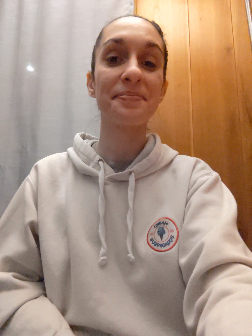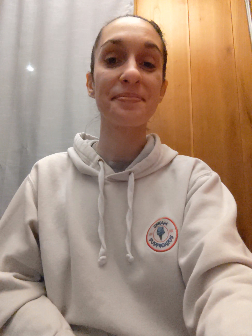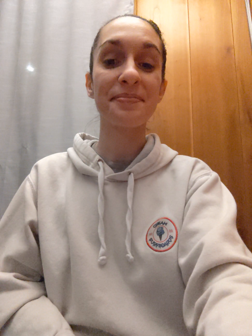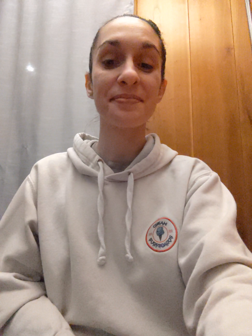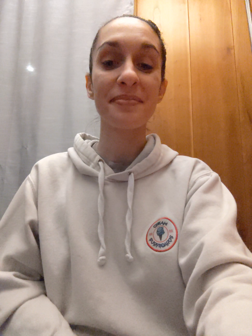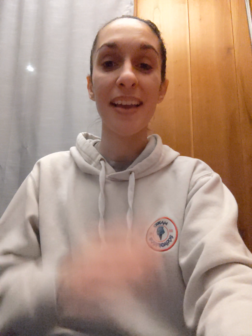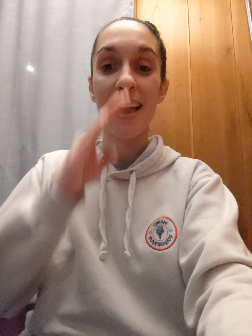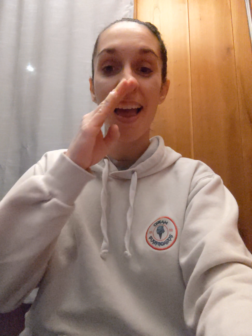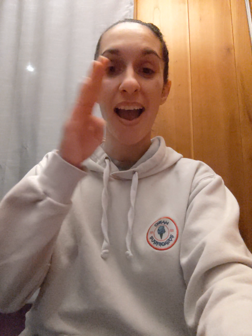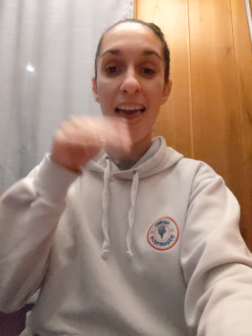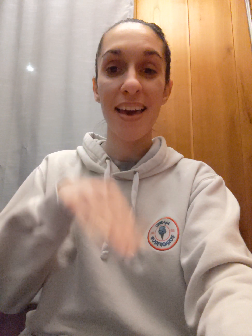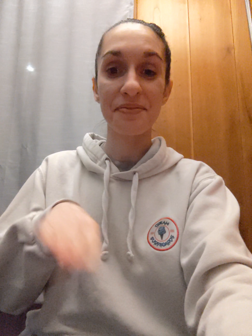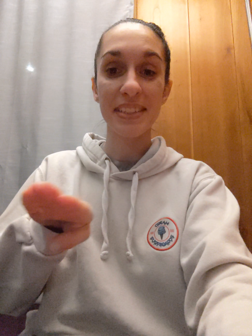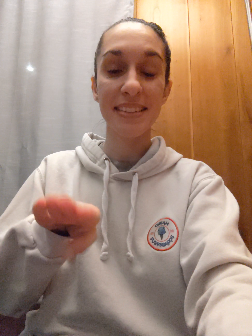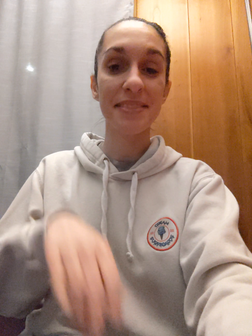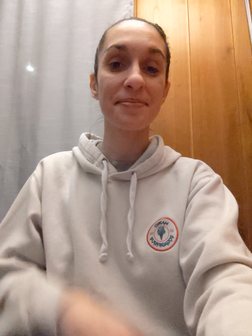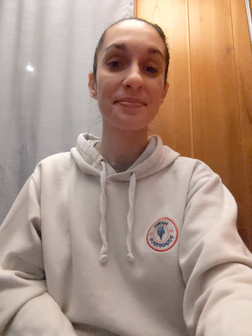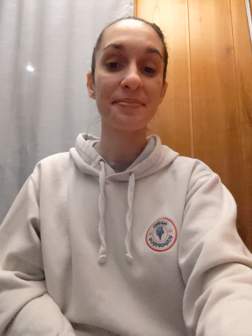elephant